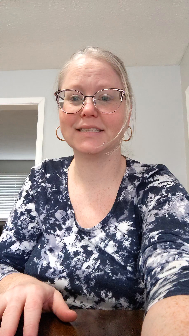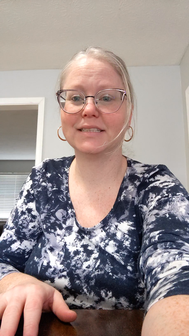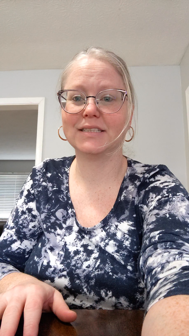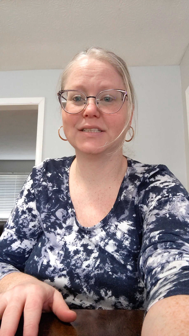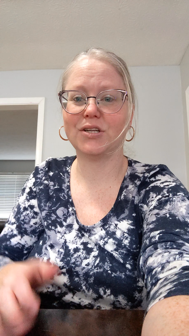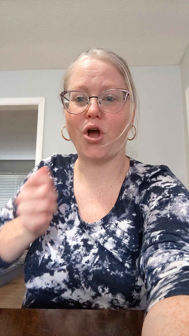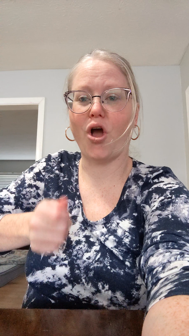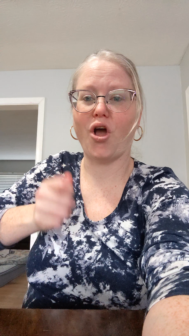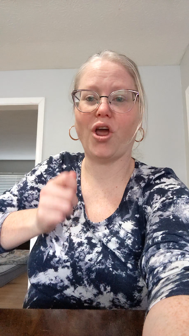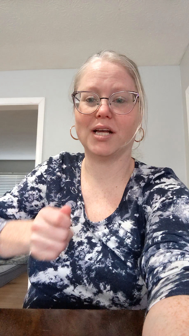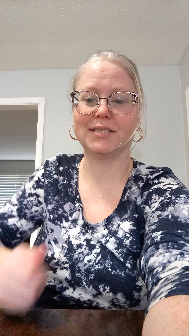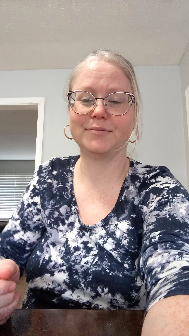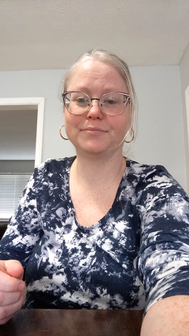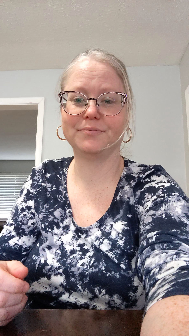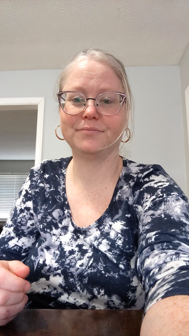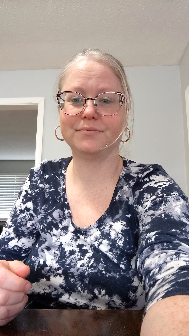cart